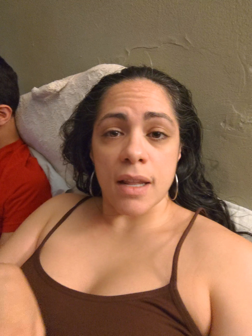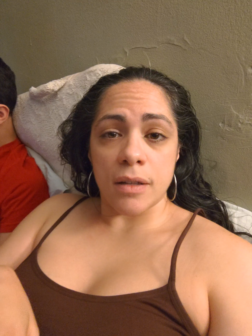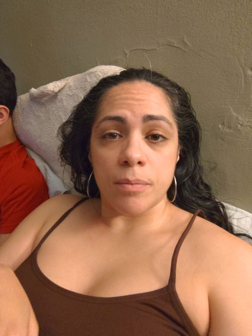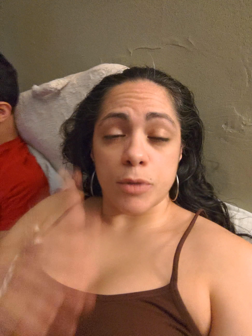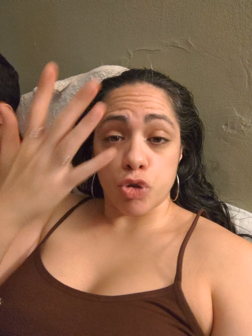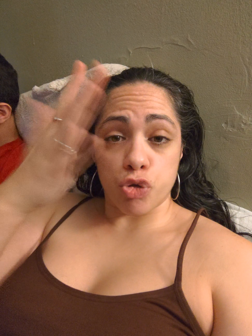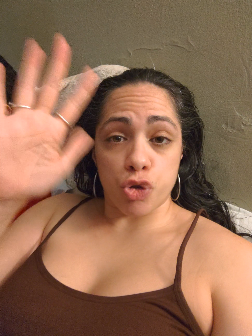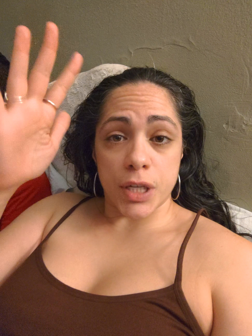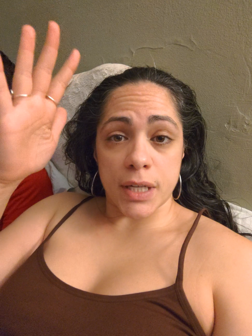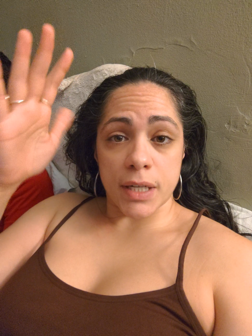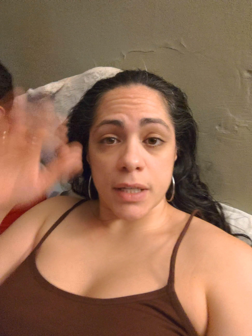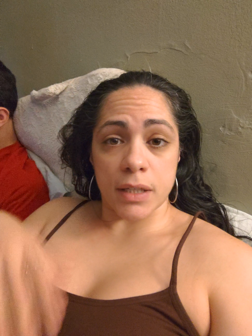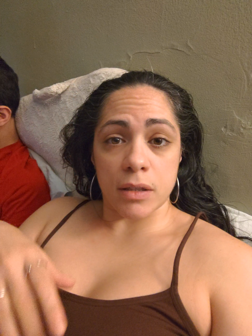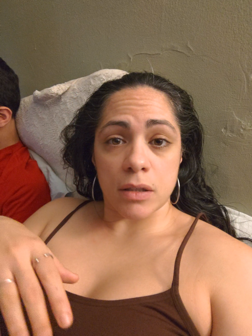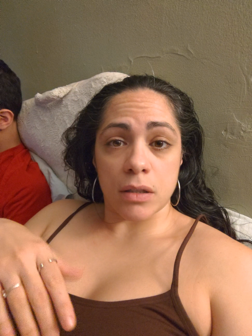tree